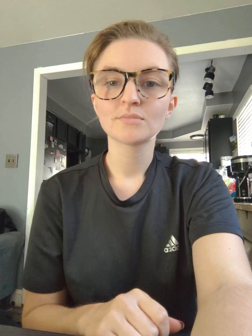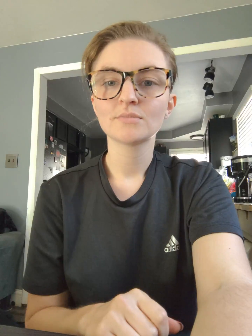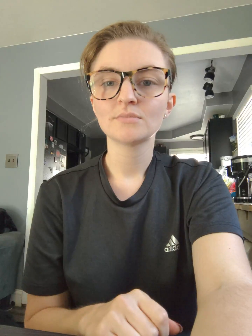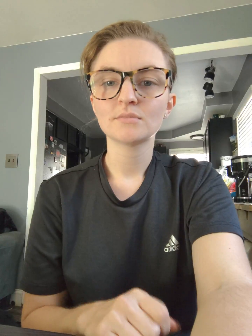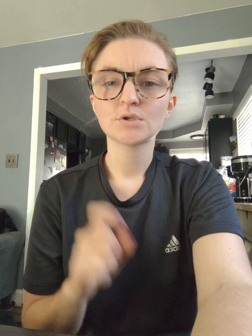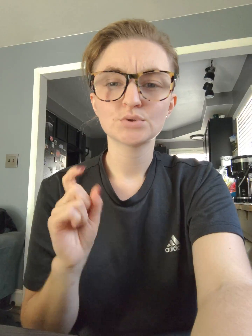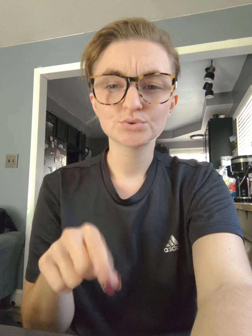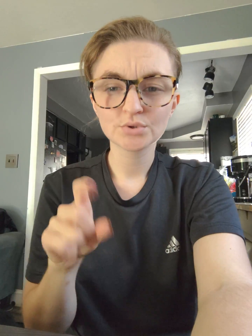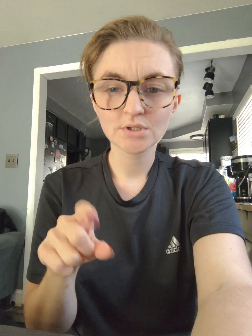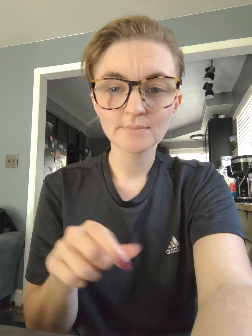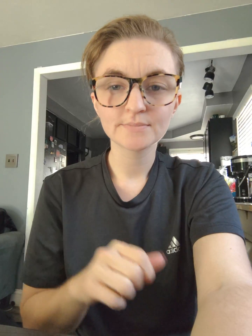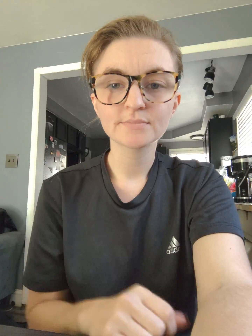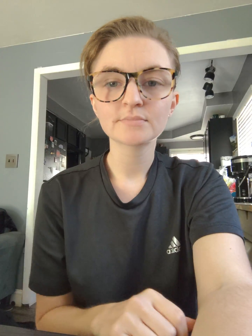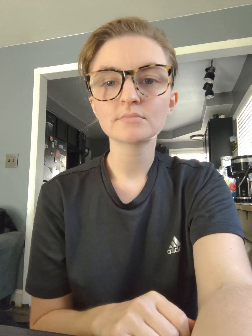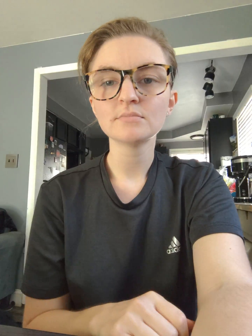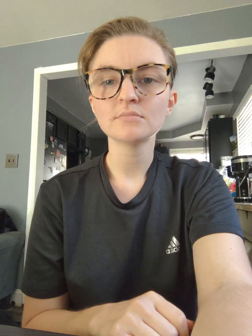should